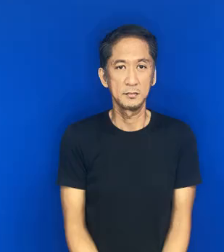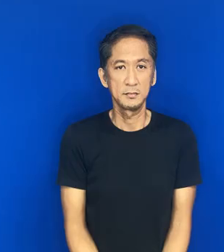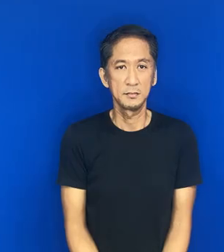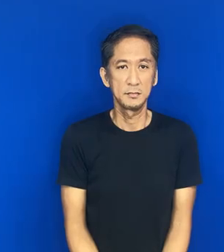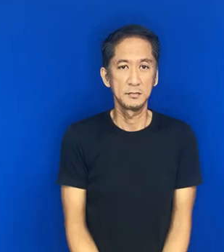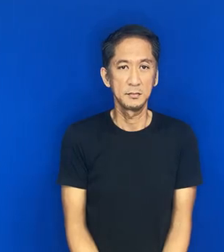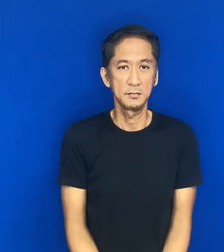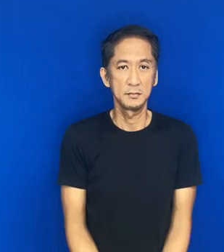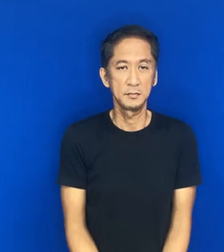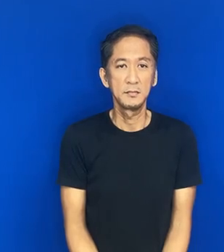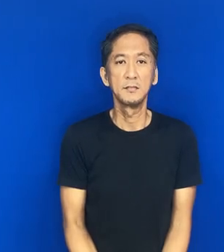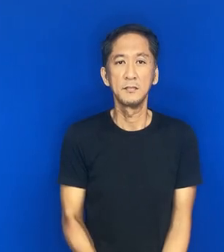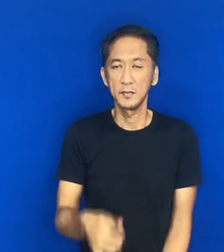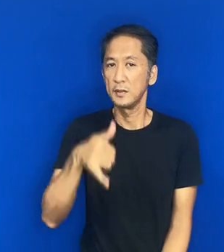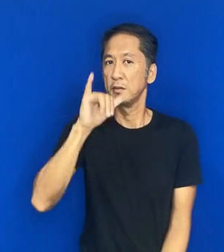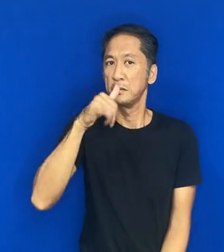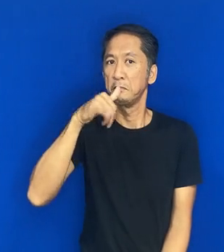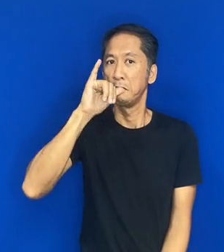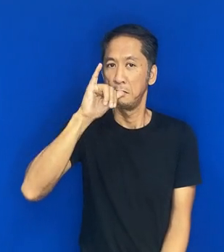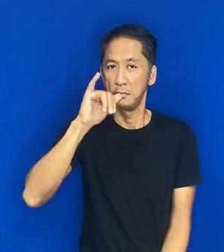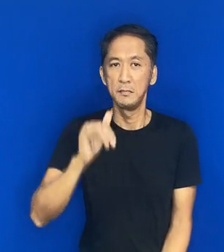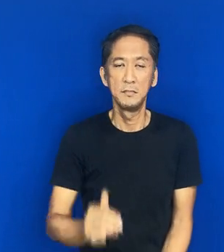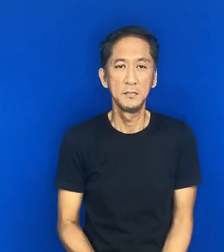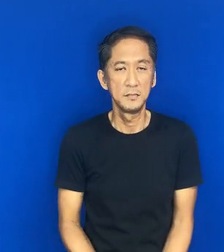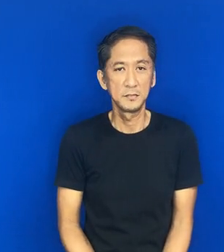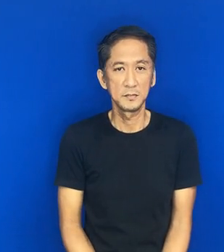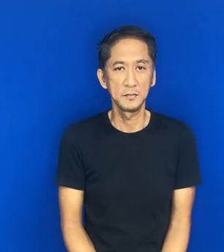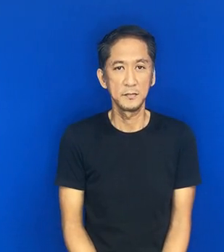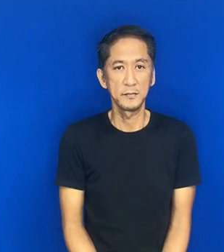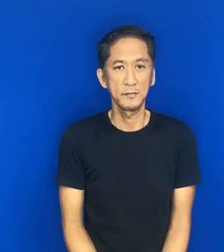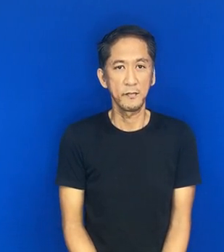beer